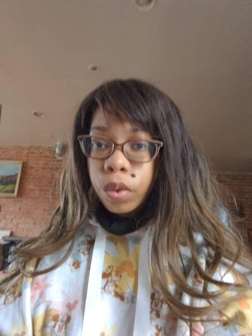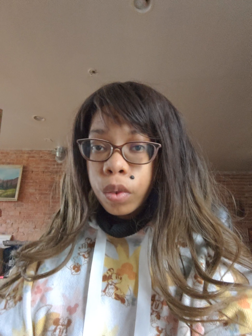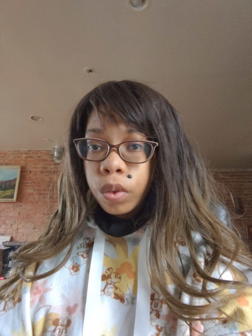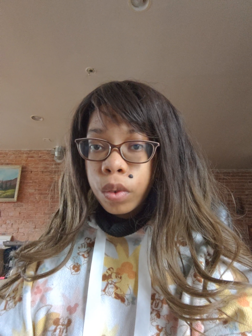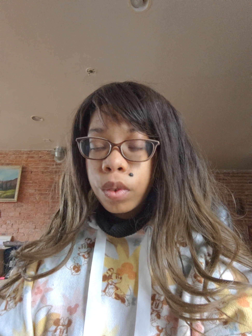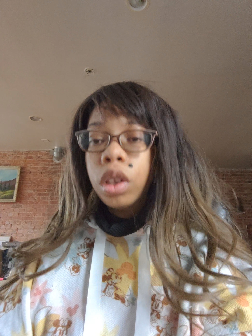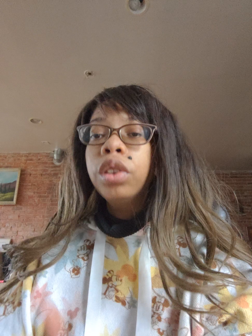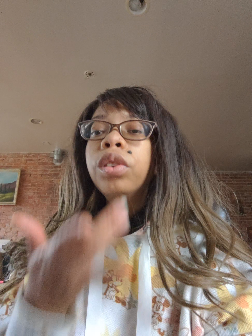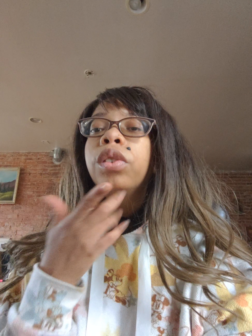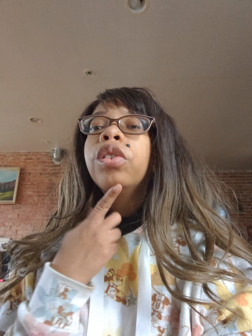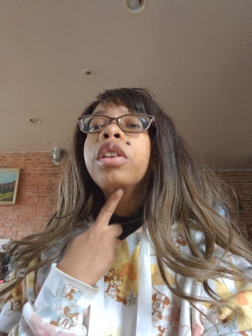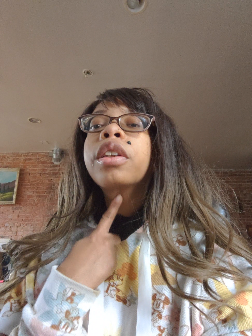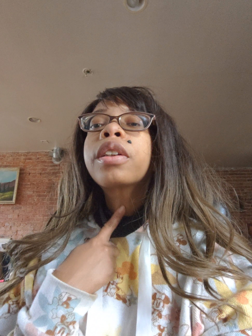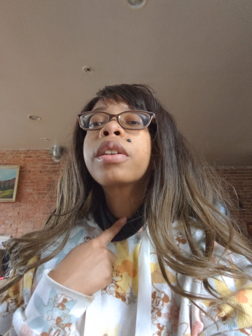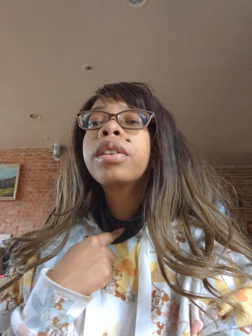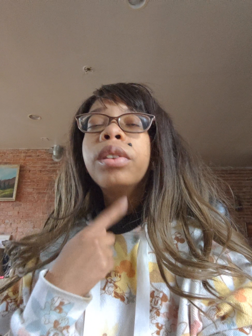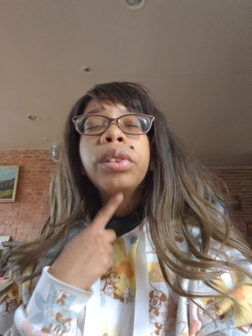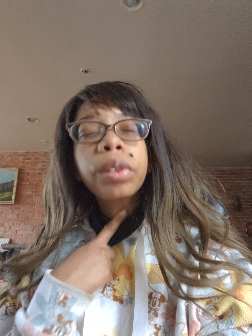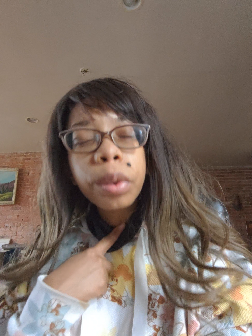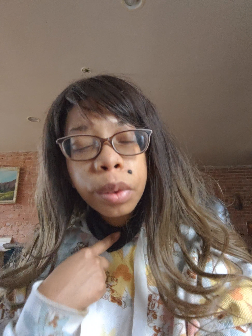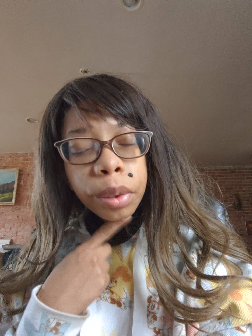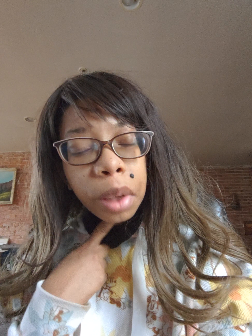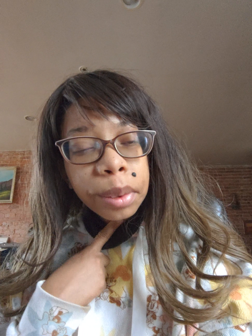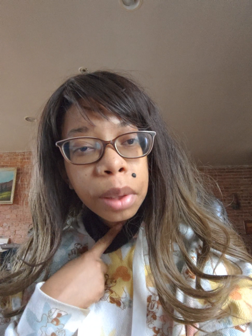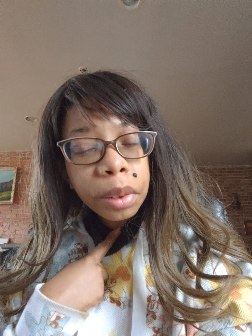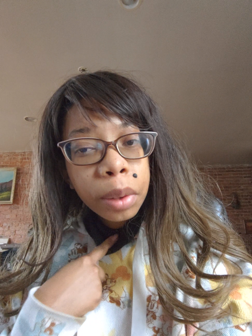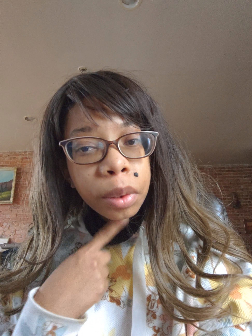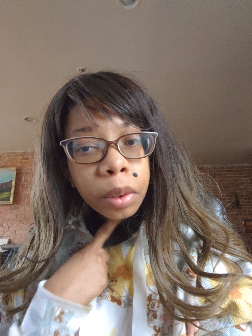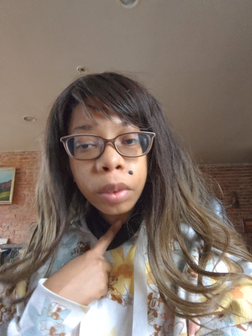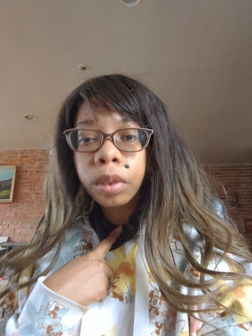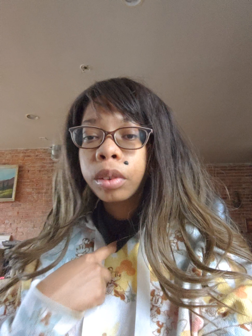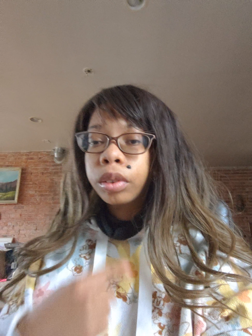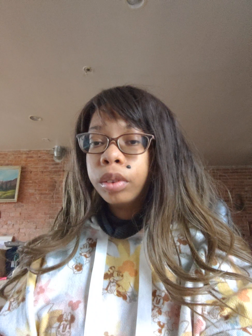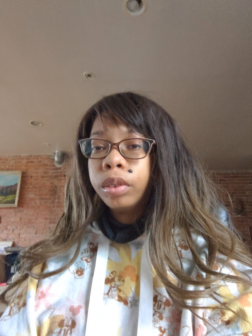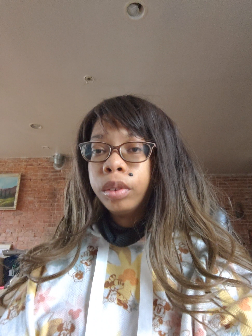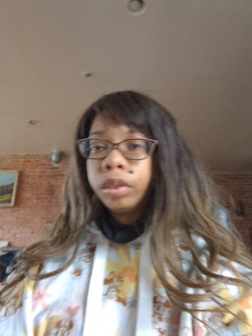thirsty